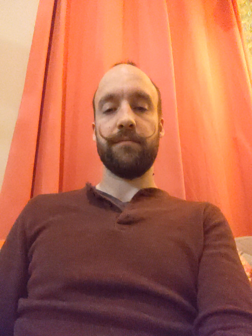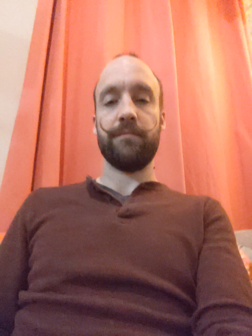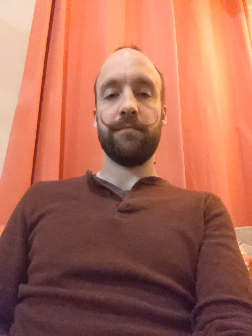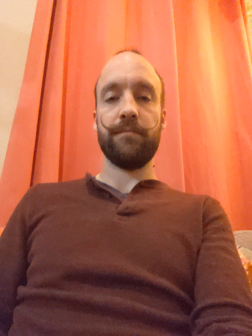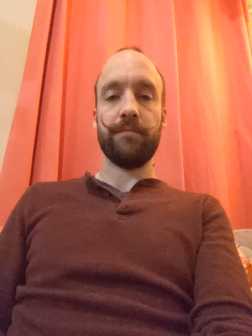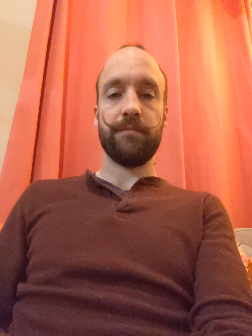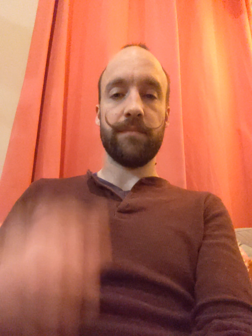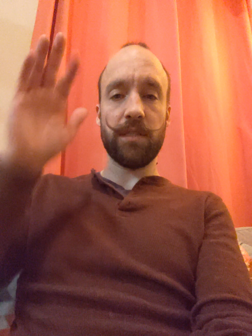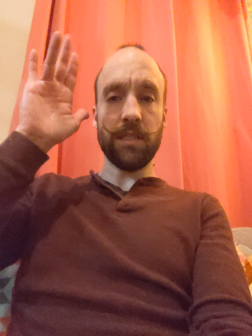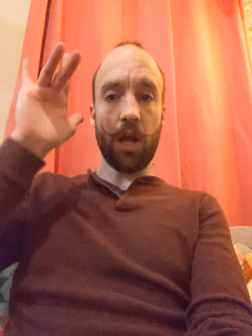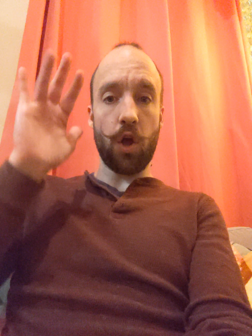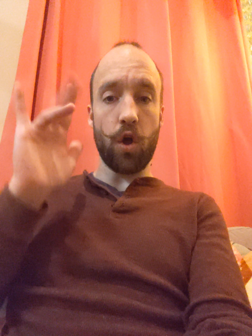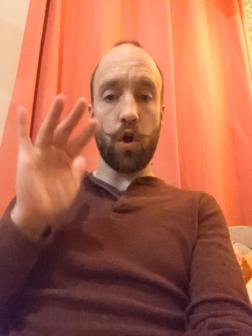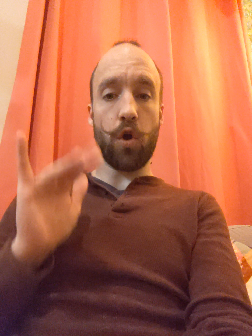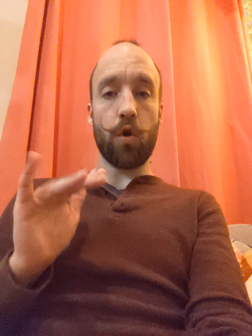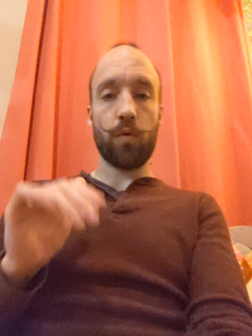snow